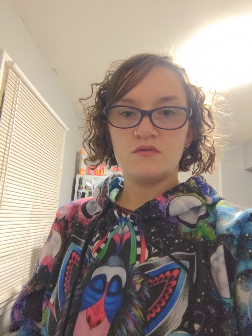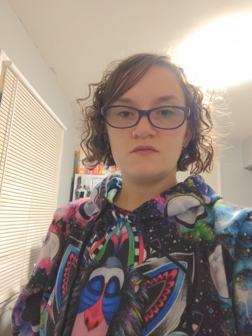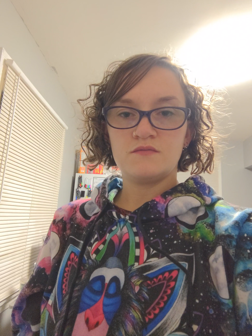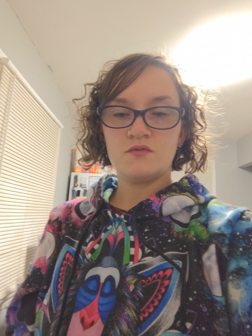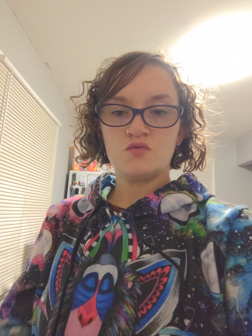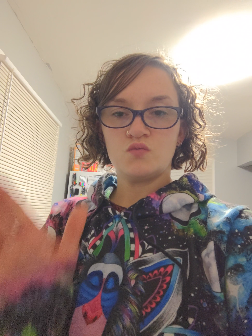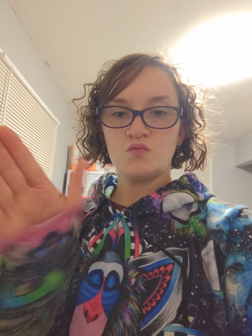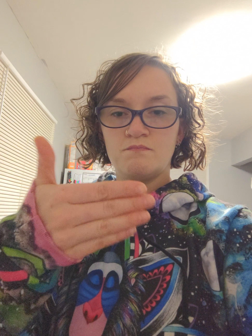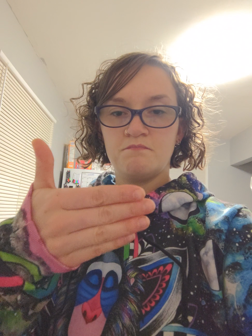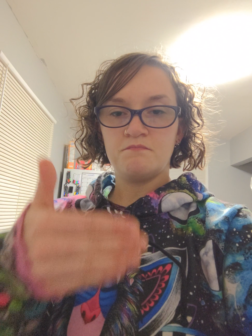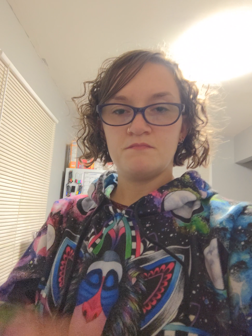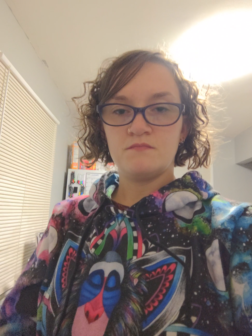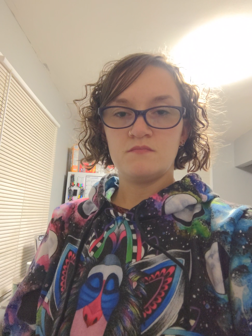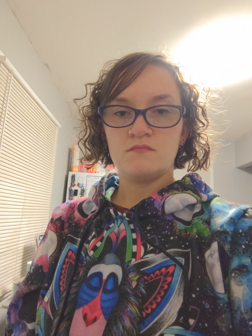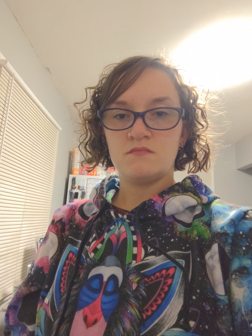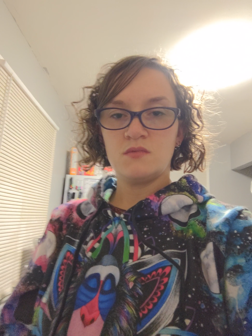room